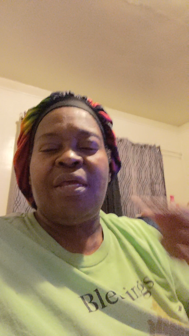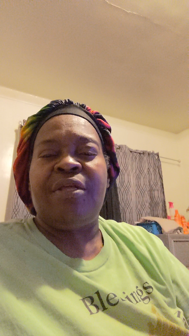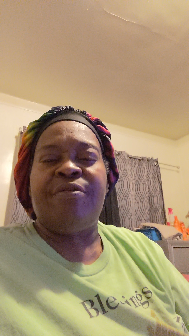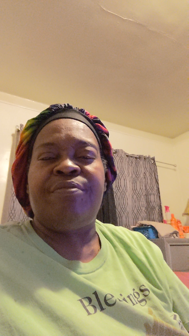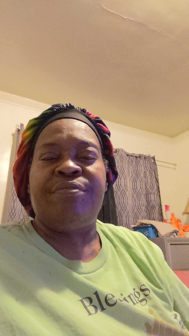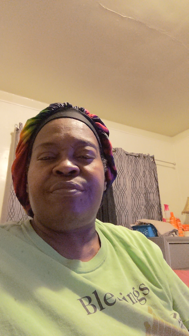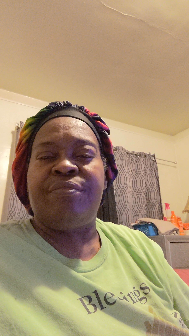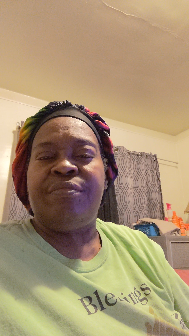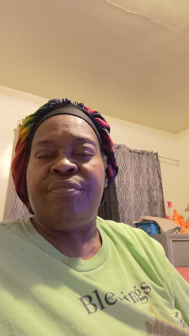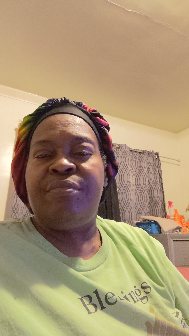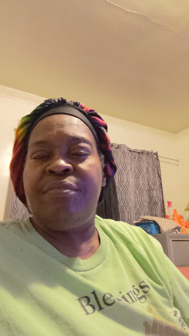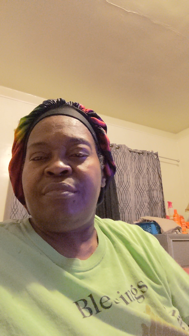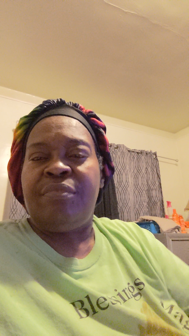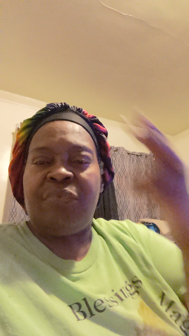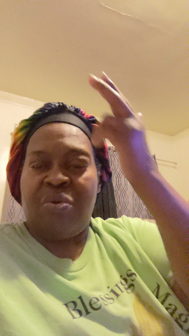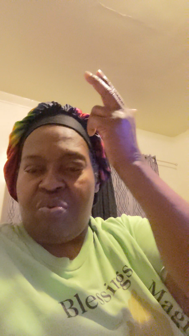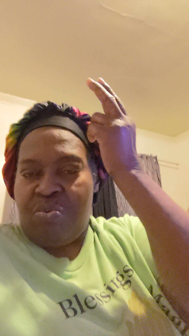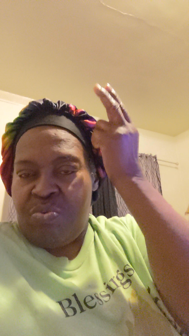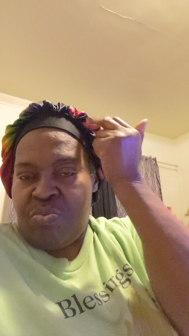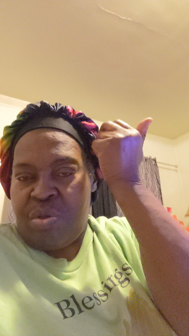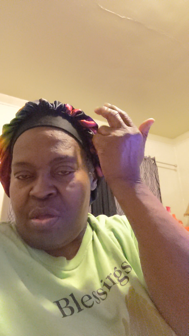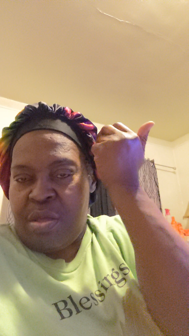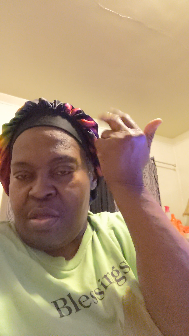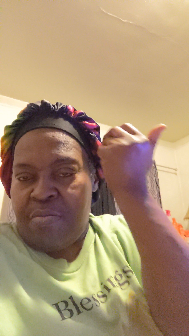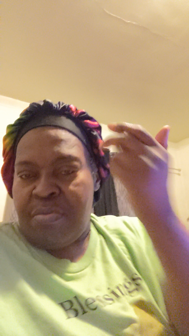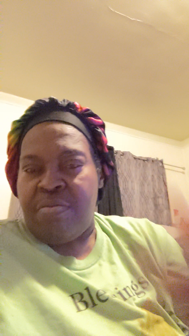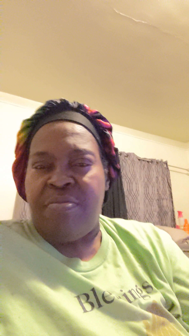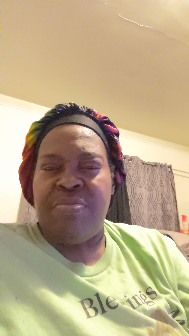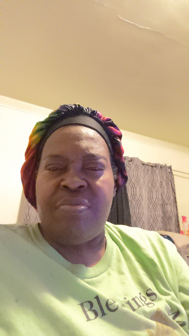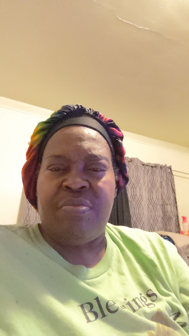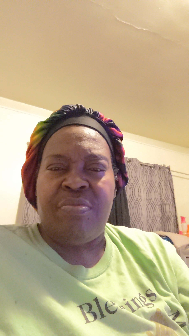bunny